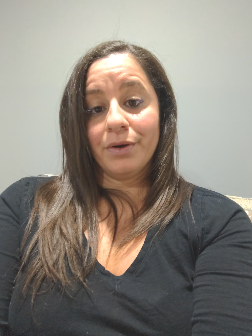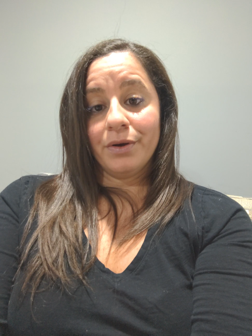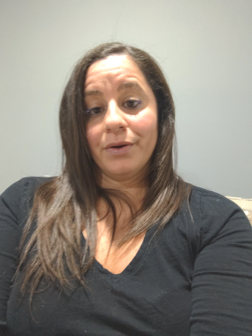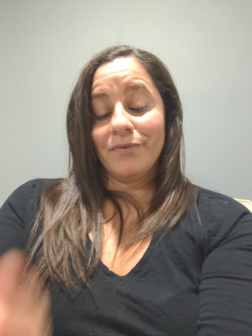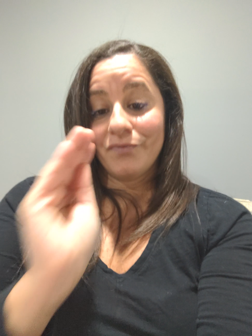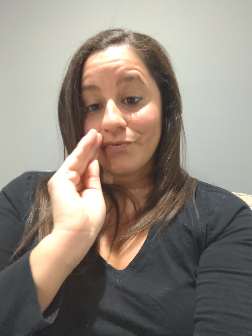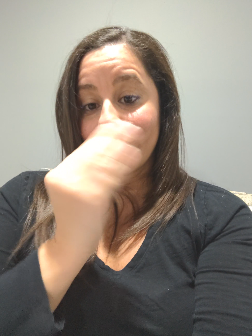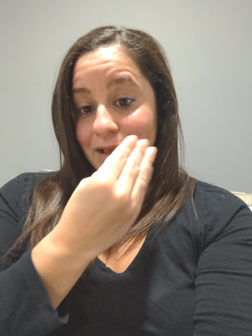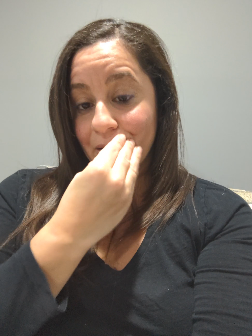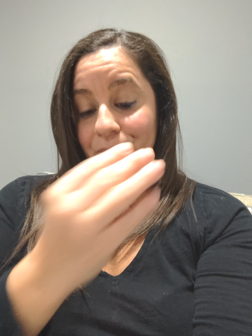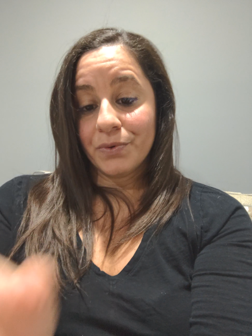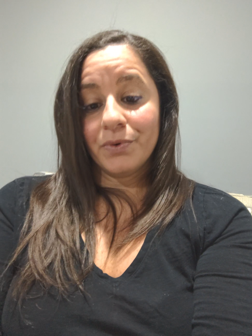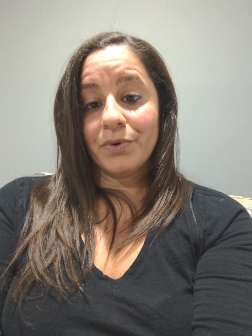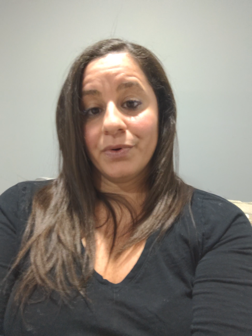flower